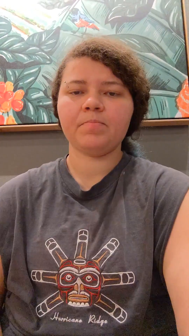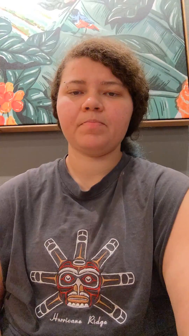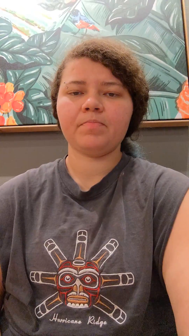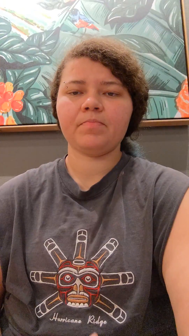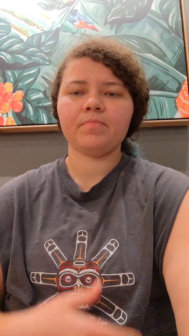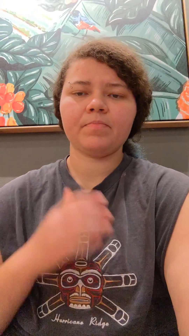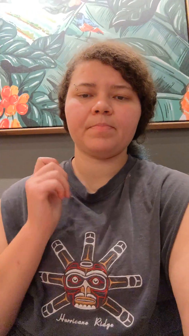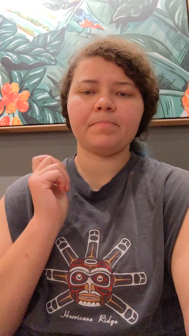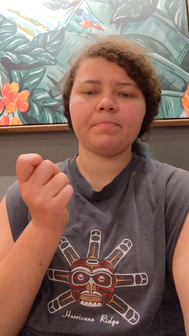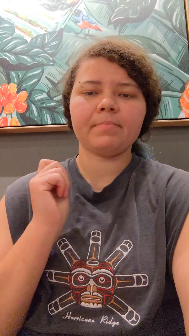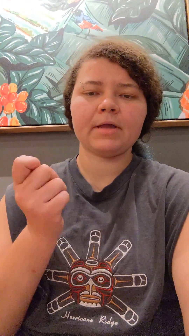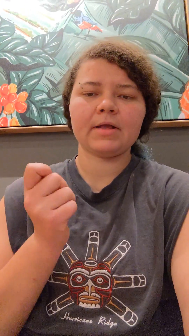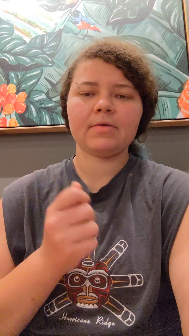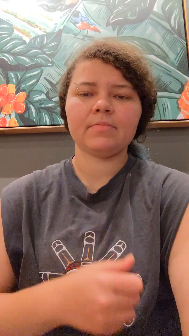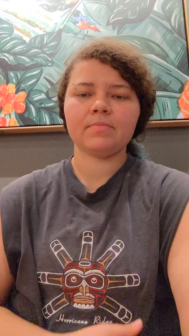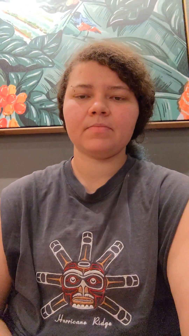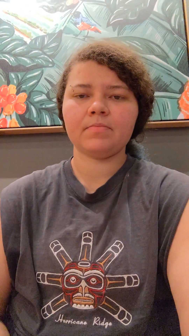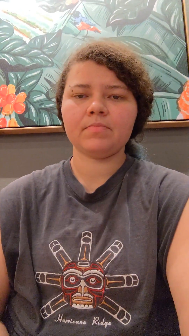bat